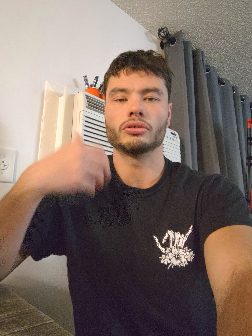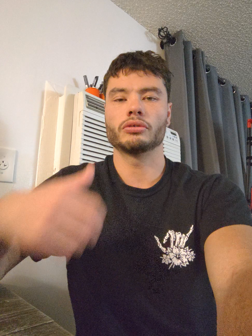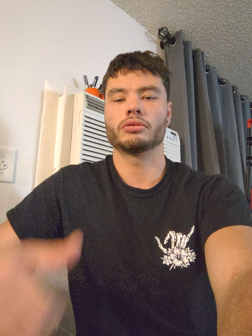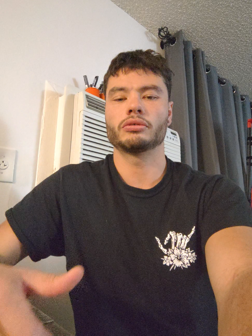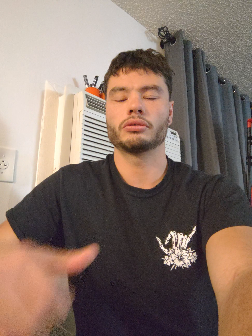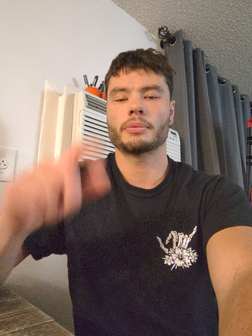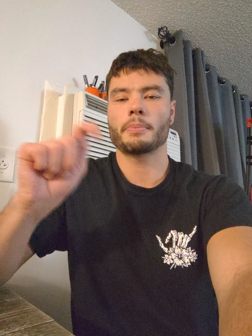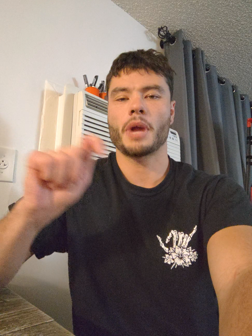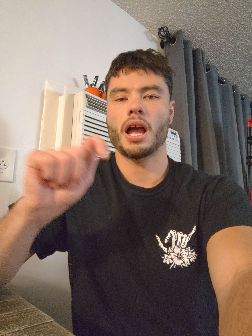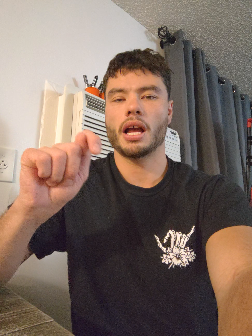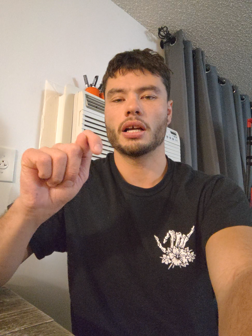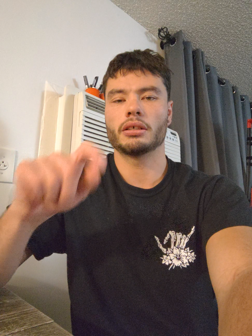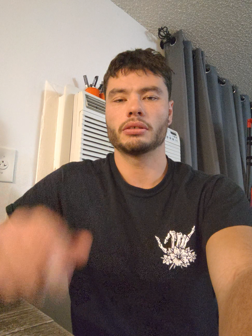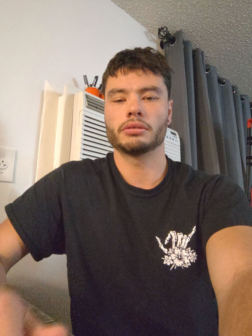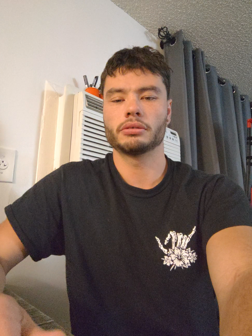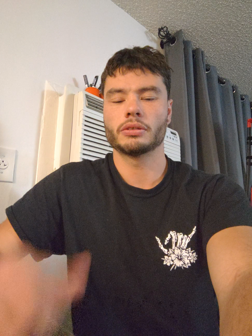potty